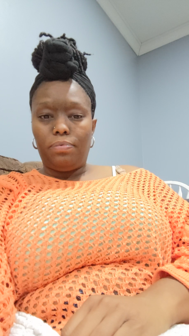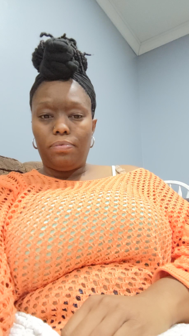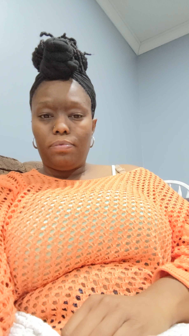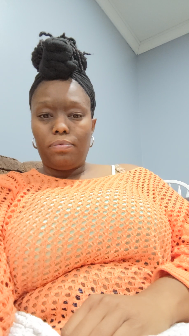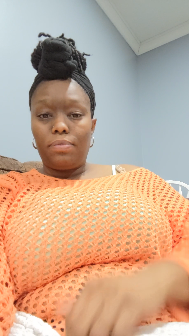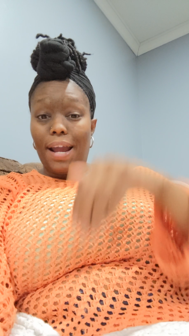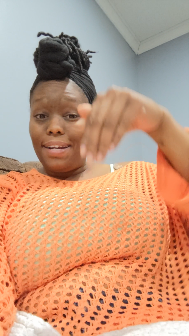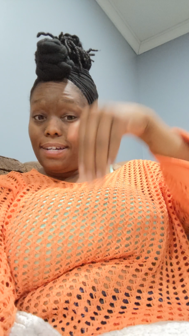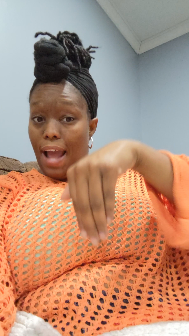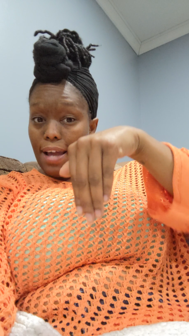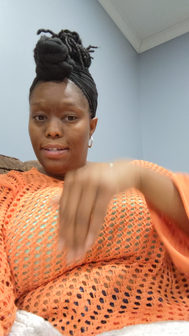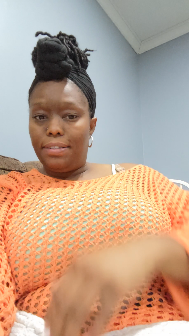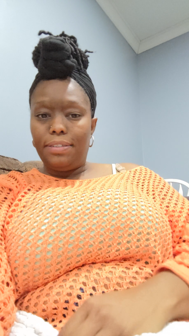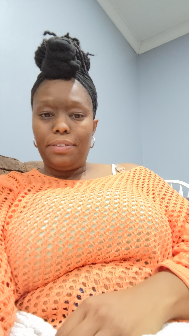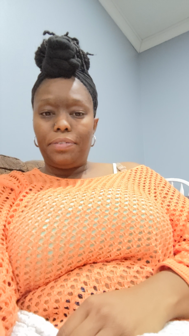night night